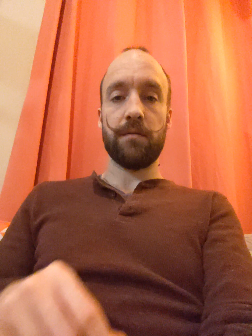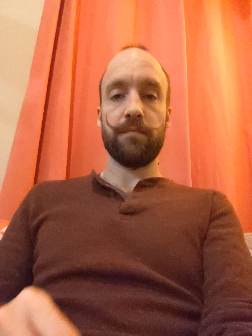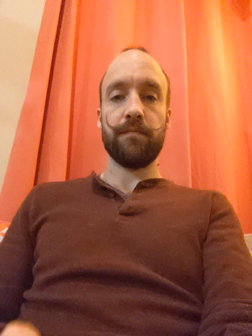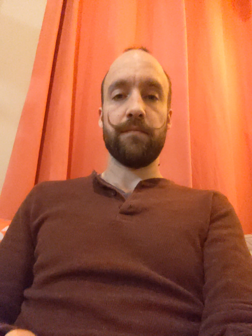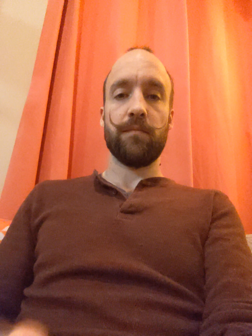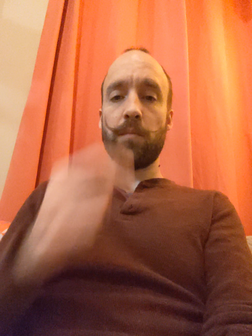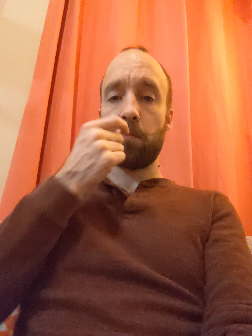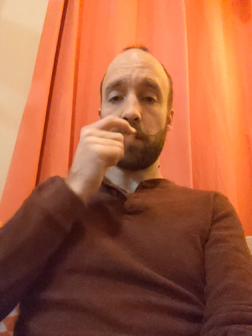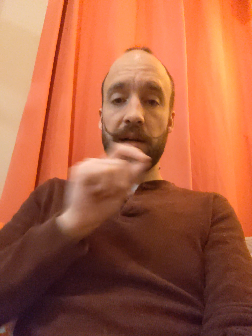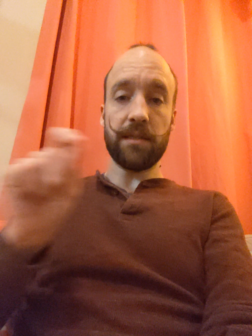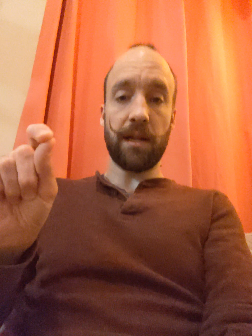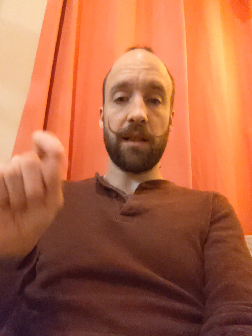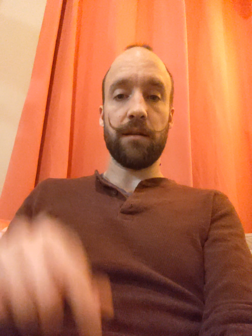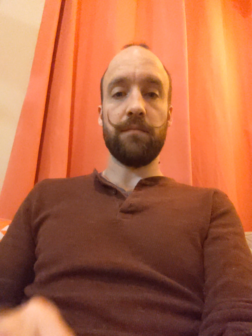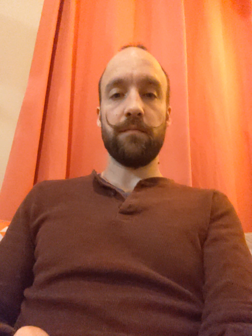pencil